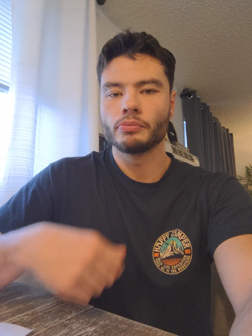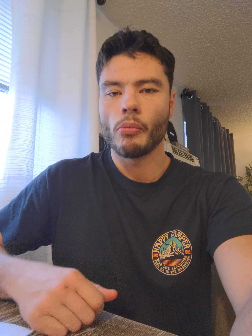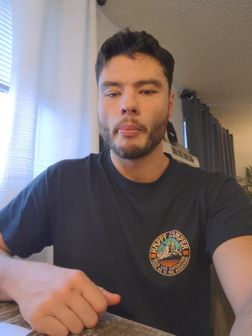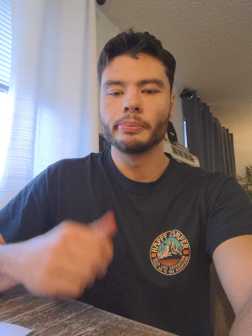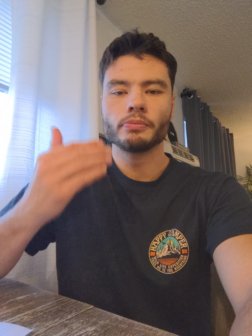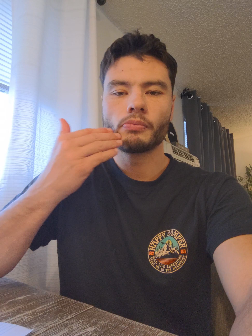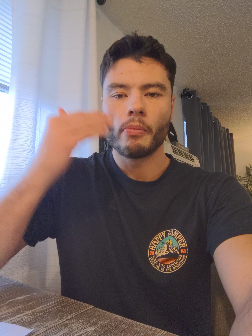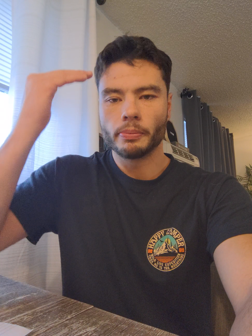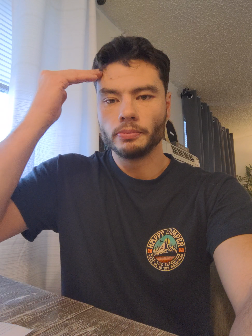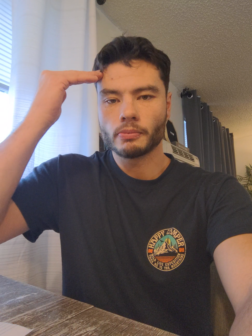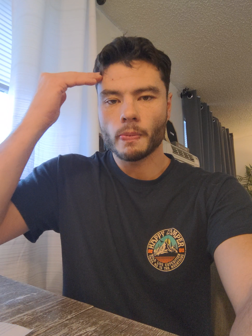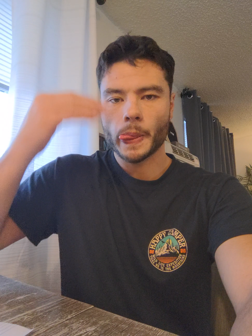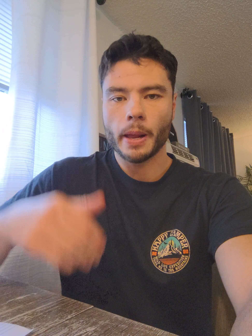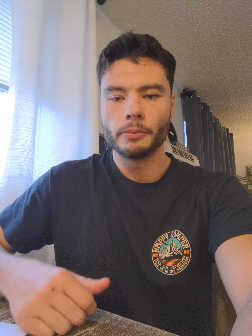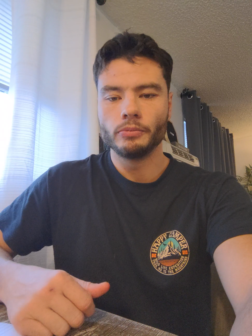head